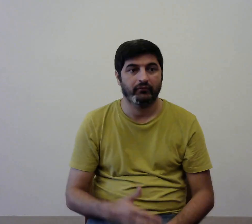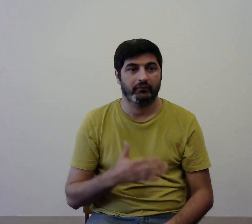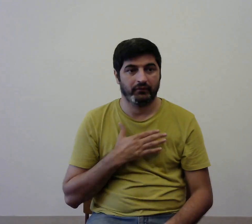mən